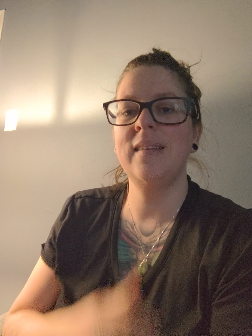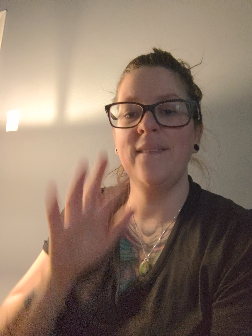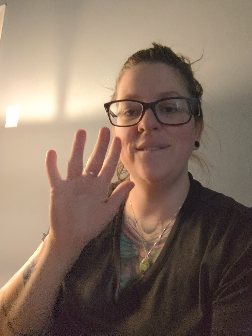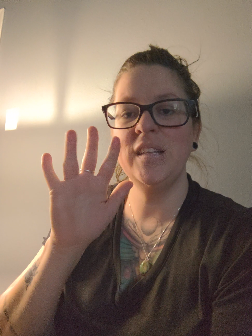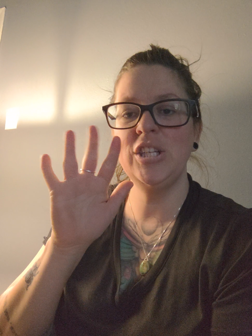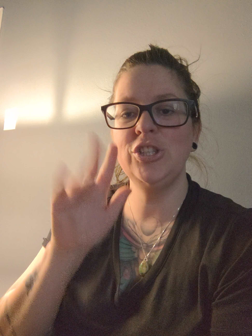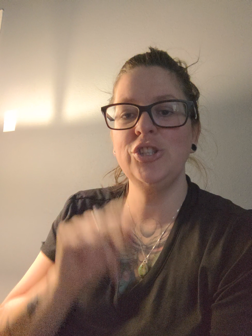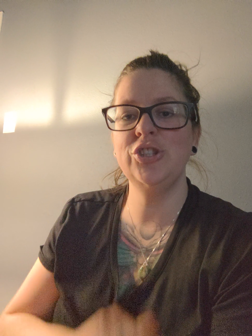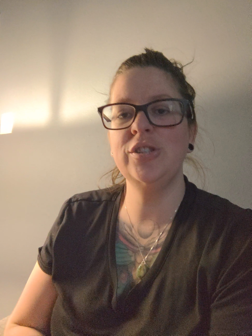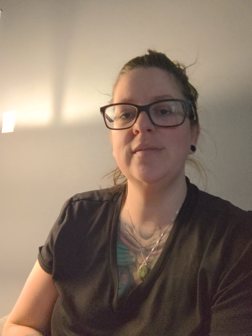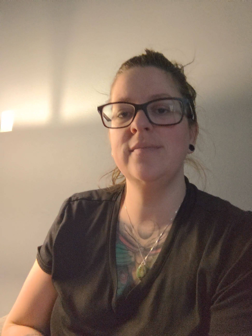finger